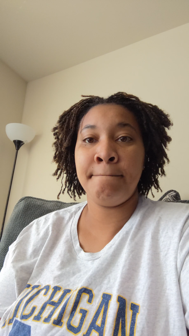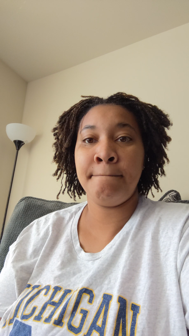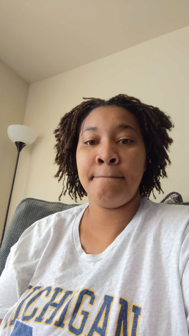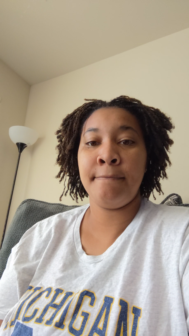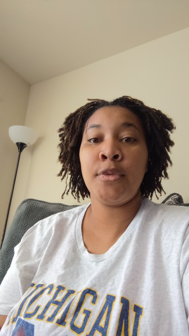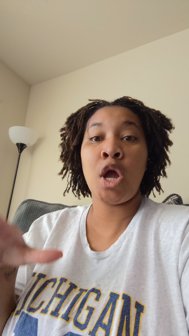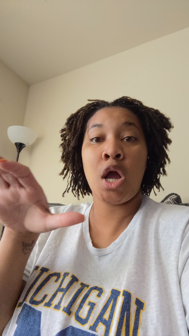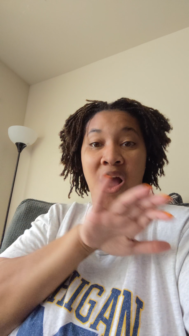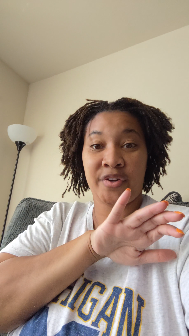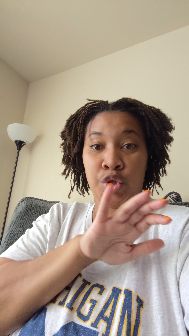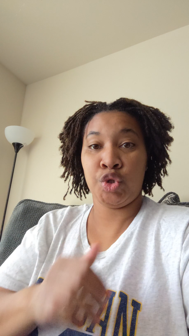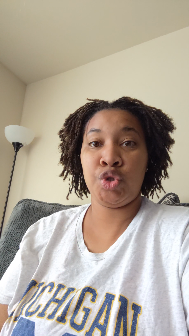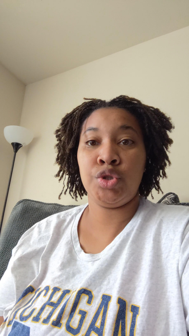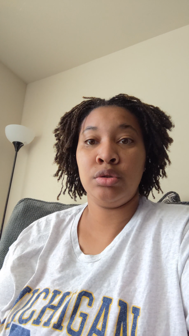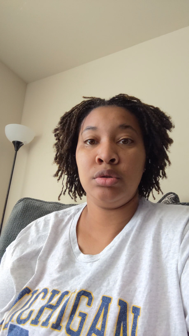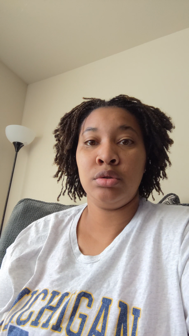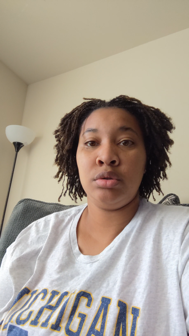cover